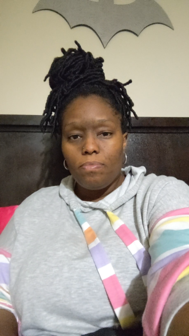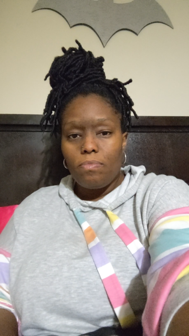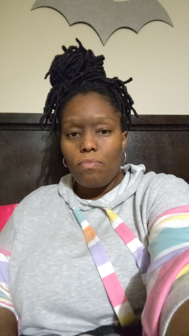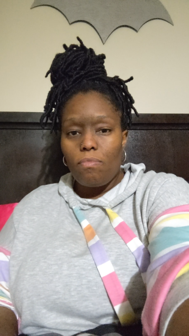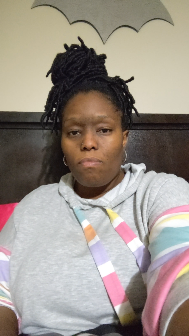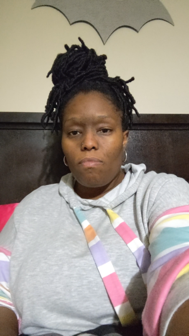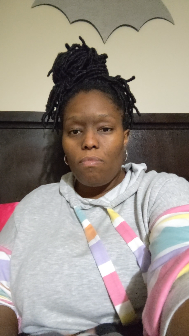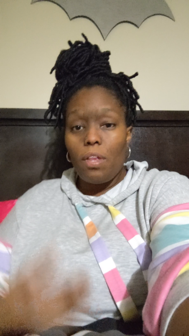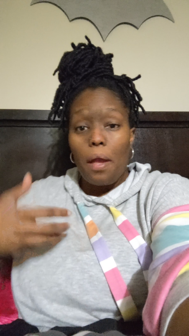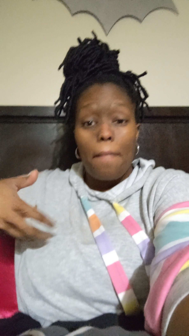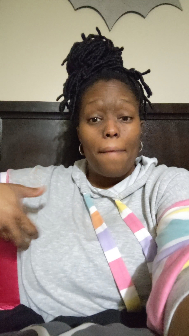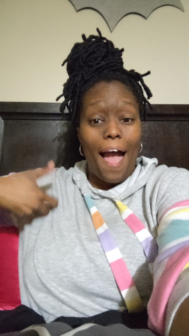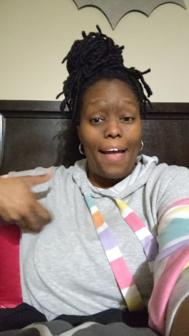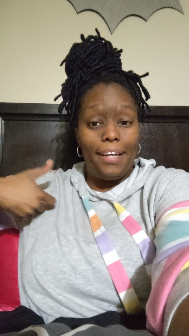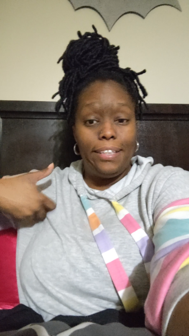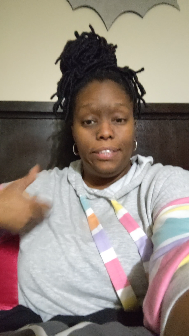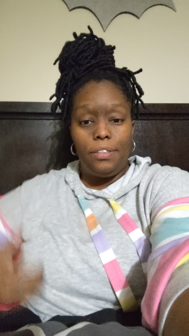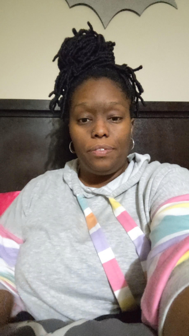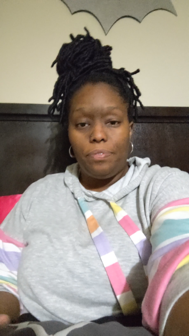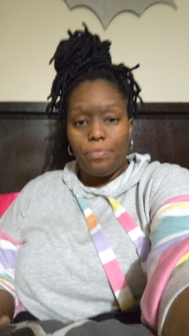monkey